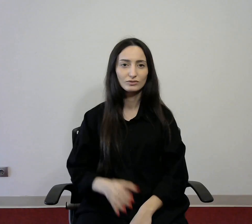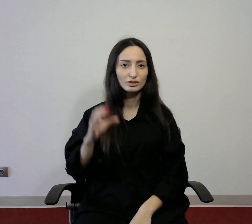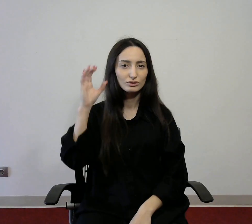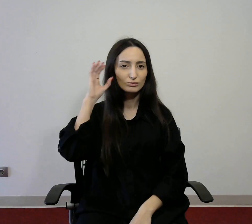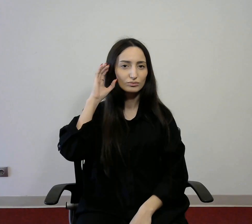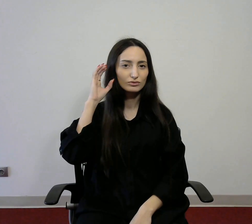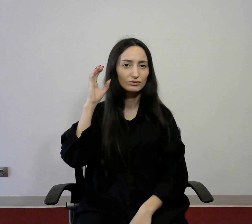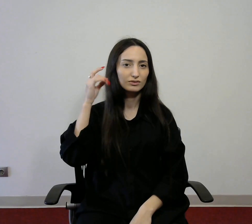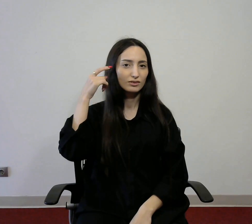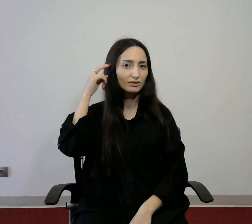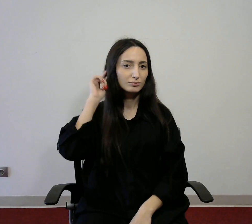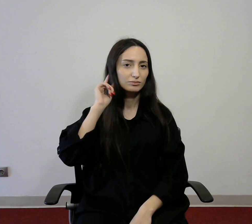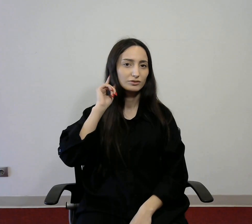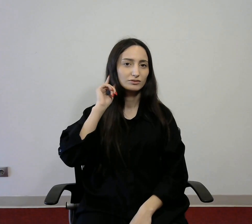eşitmə aparatı